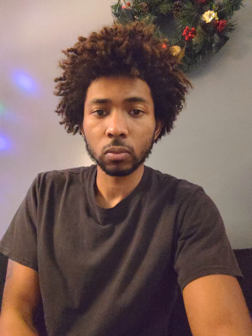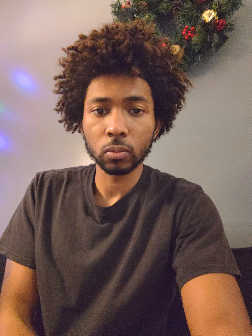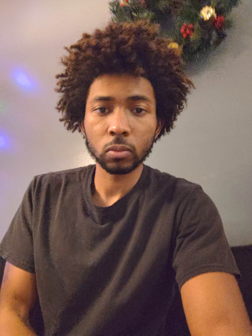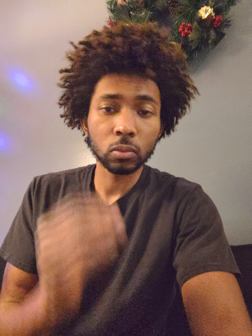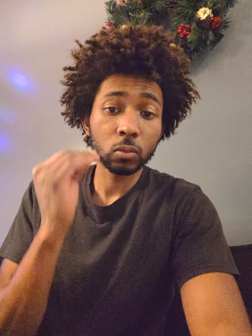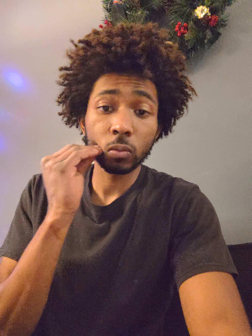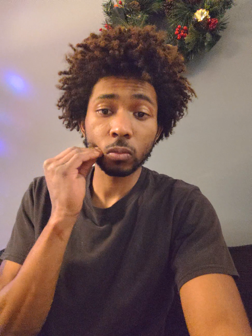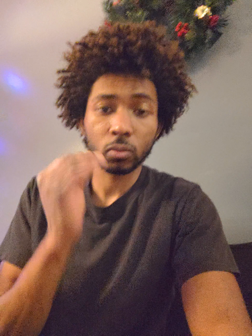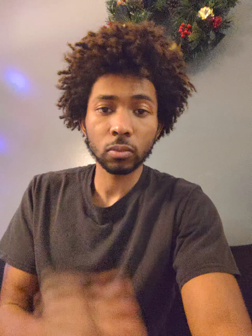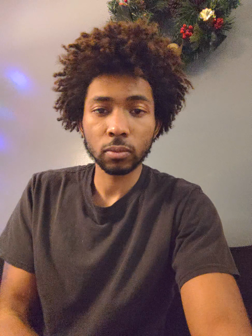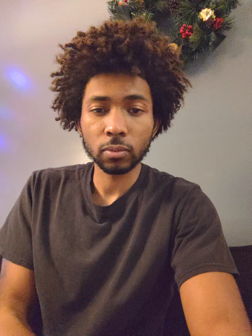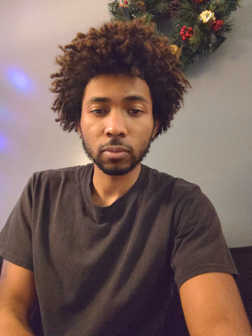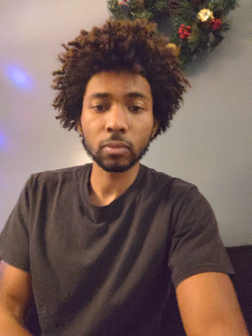kiss